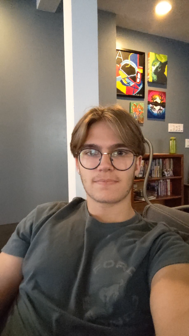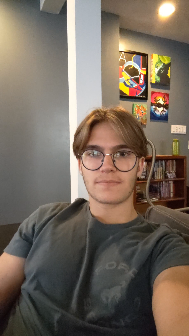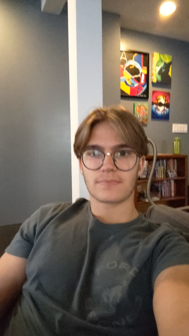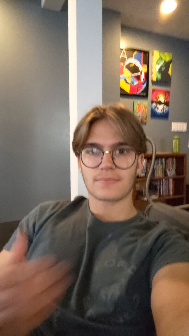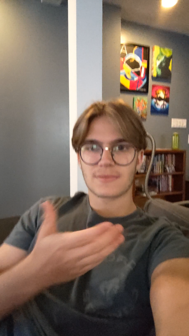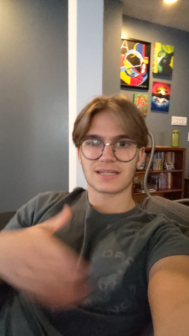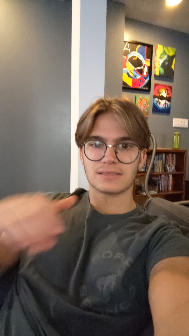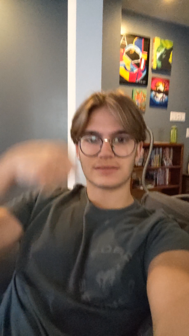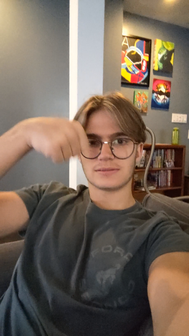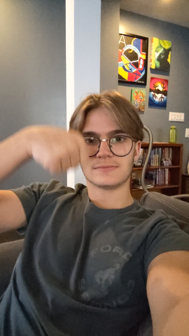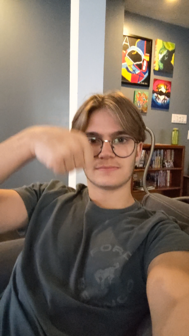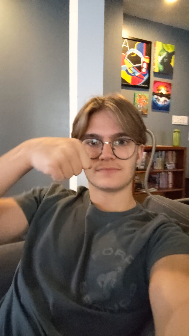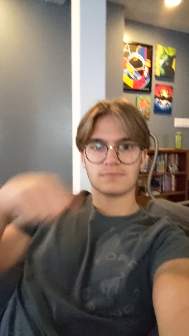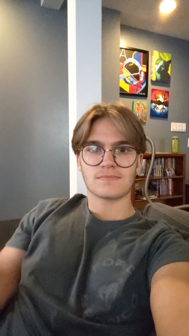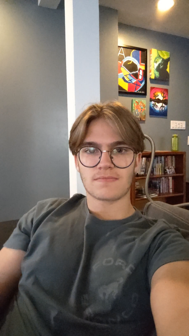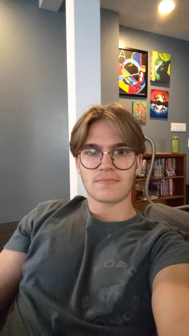basket